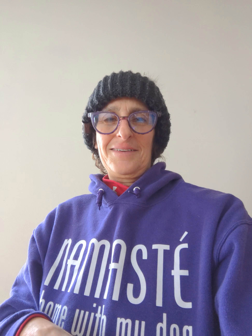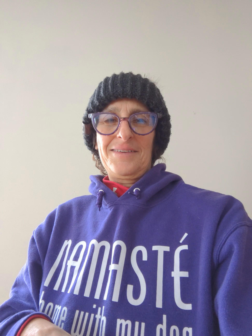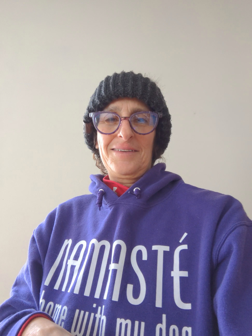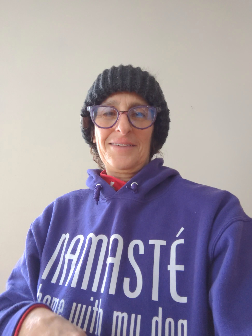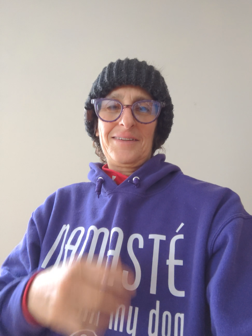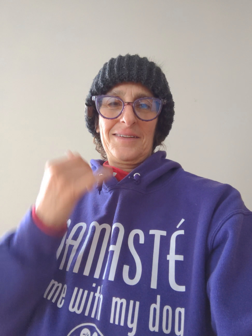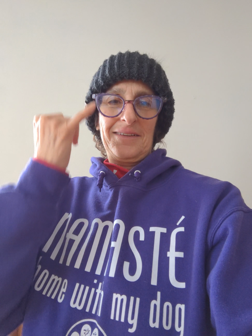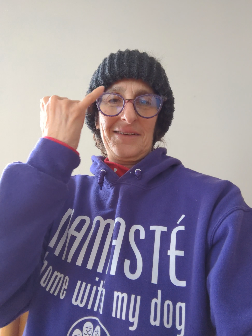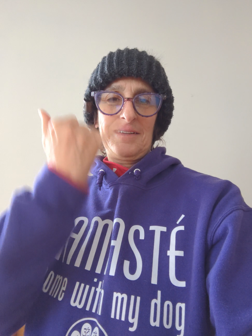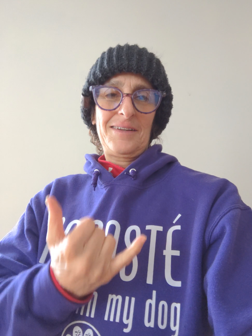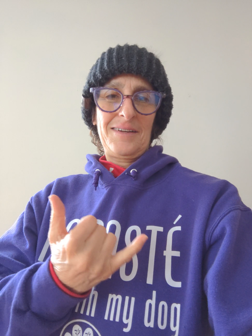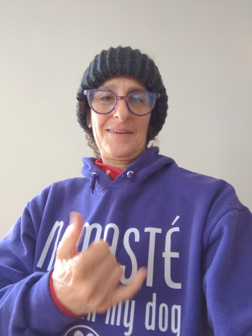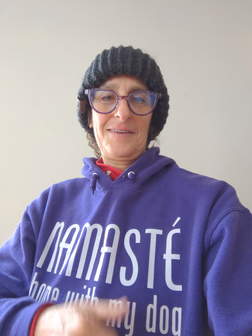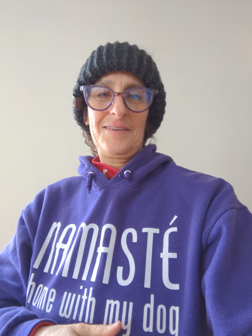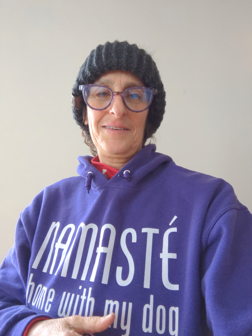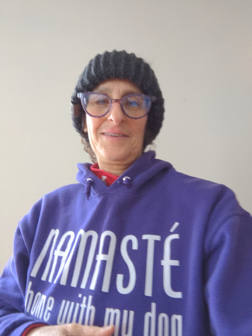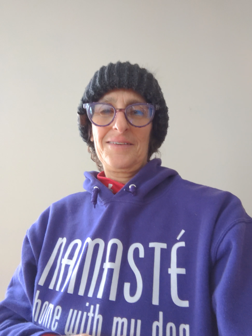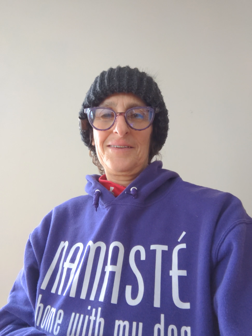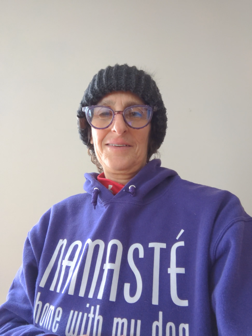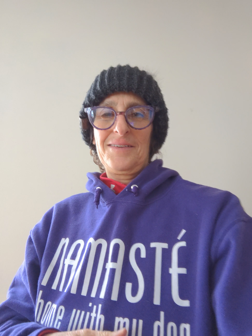now